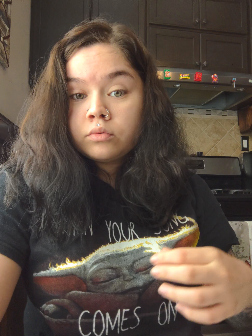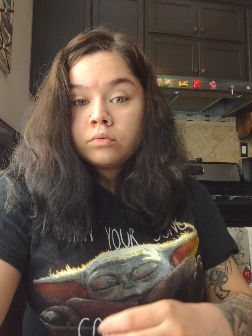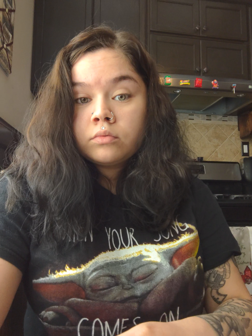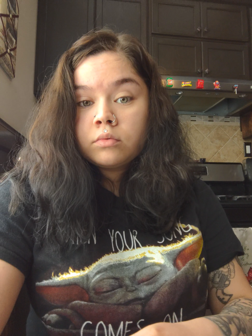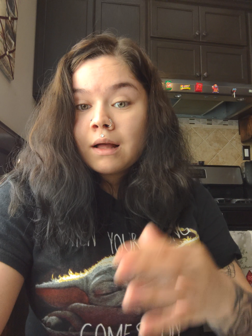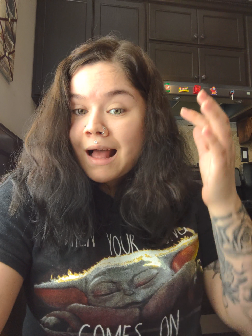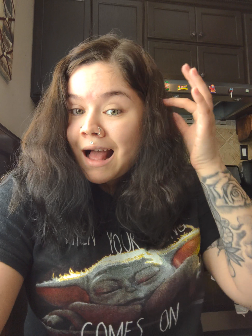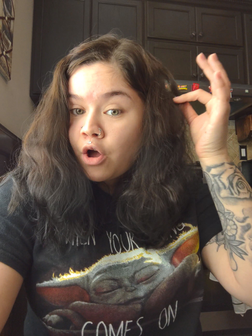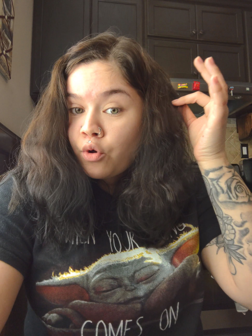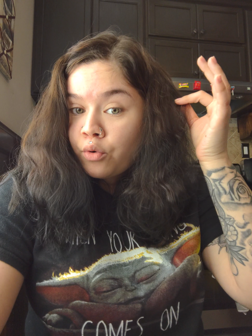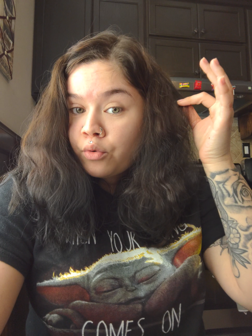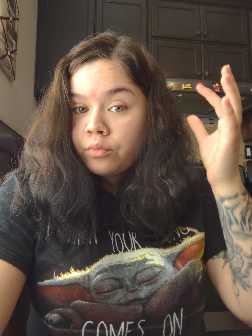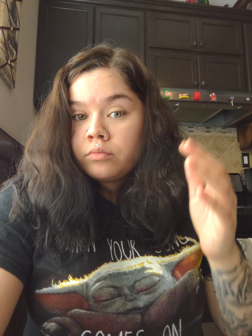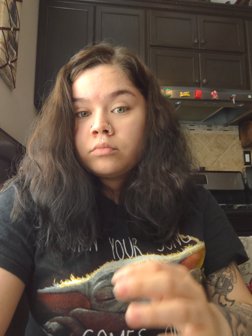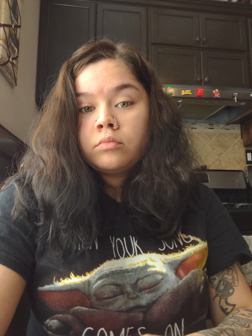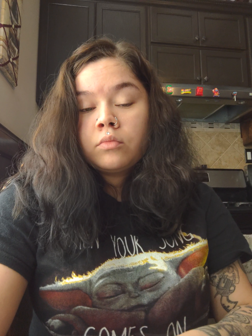hair